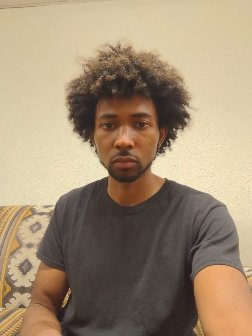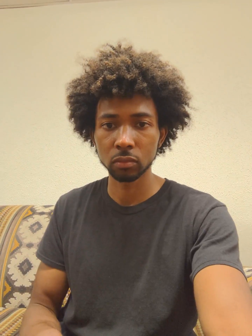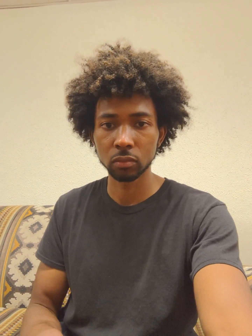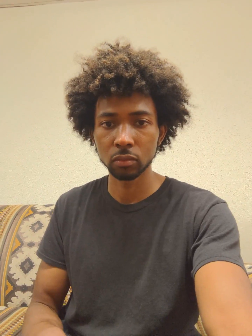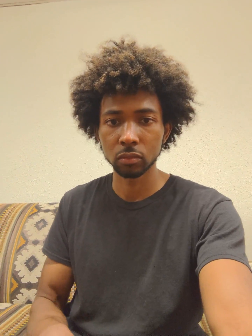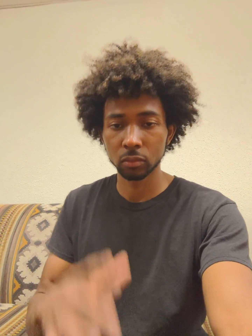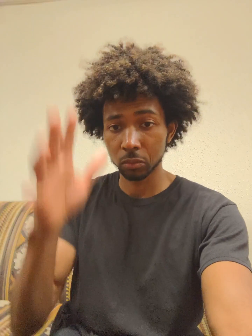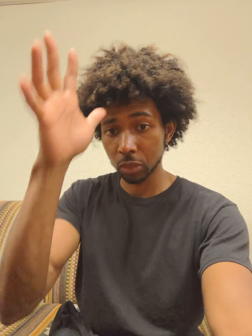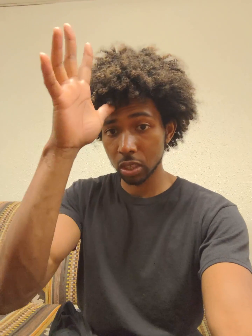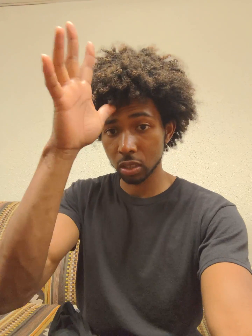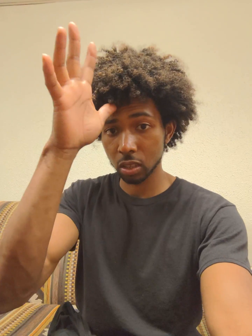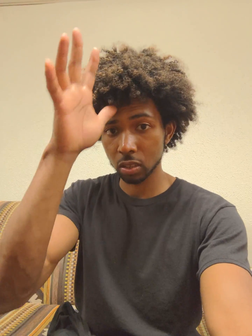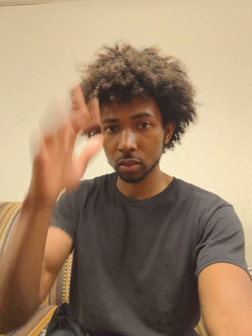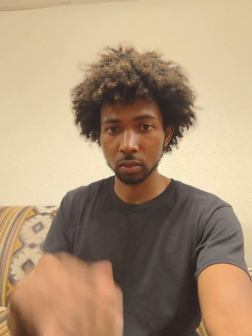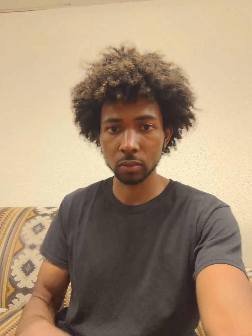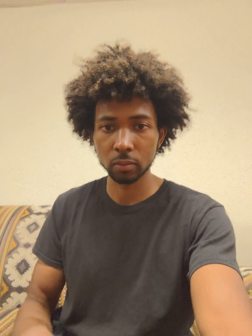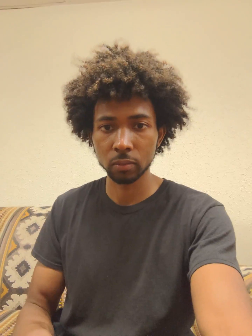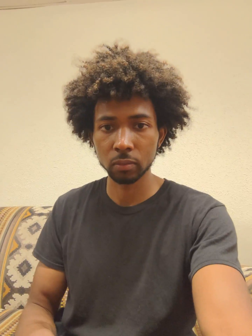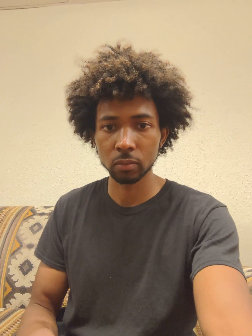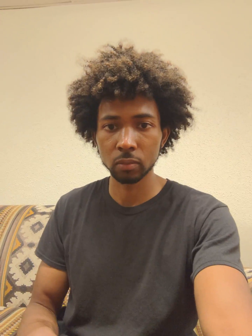daddy